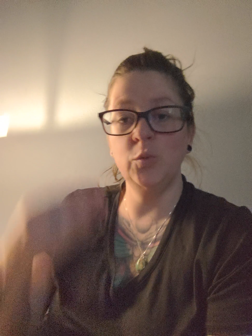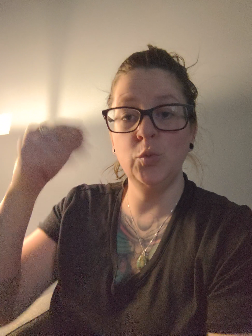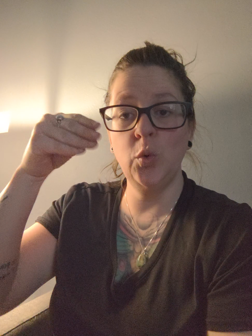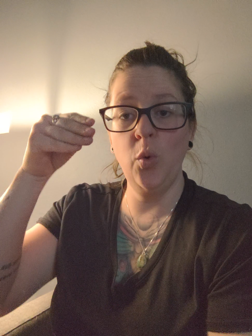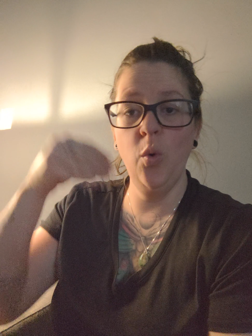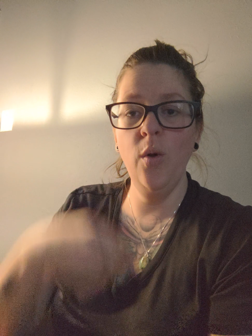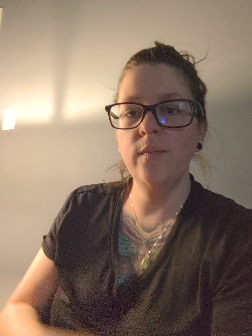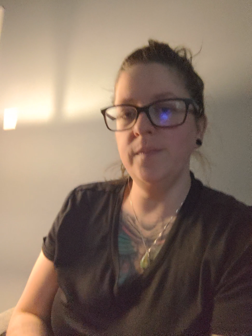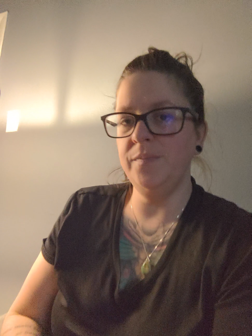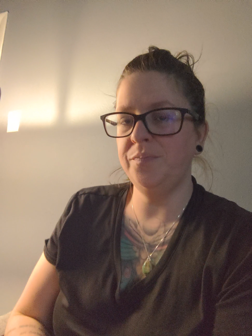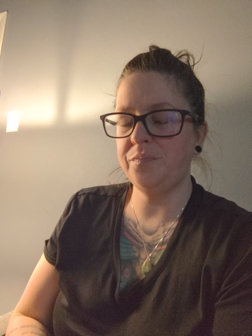store